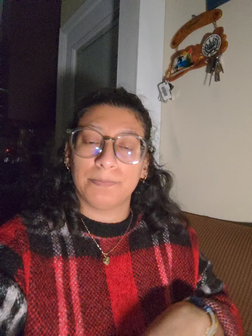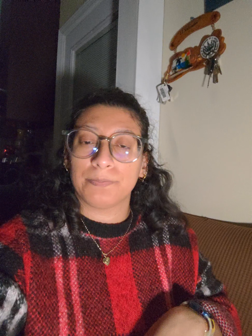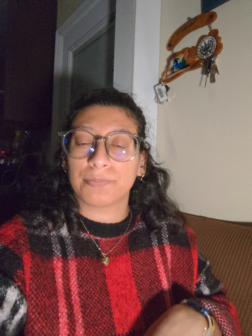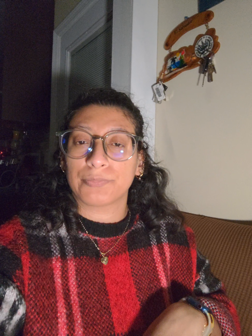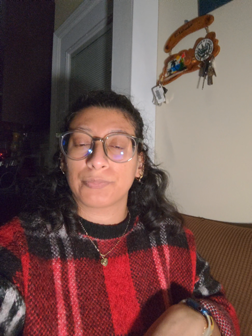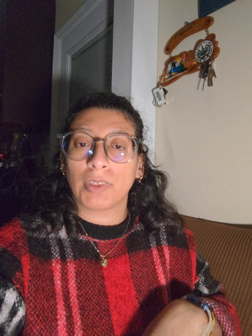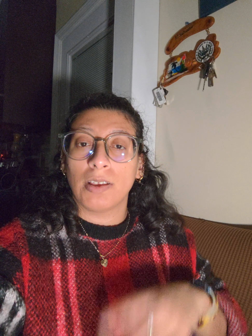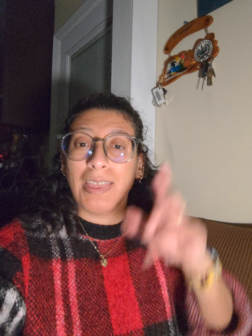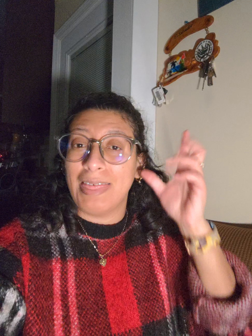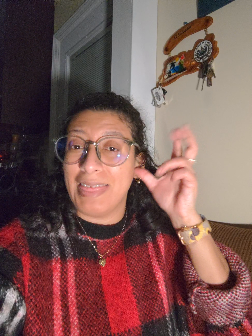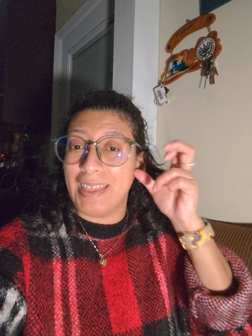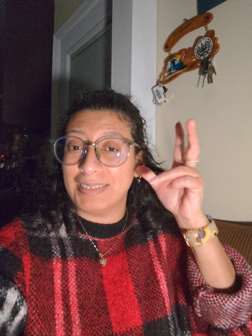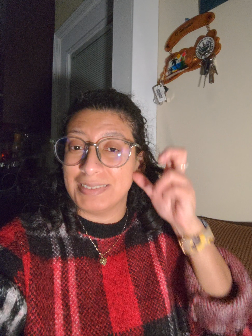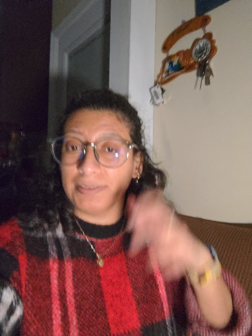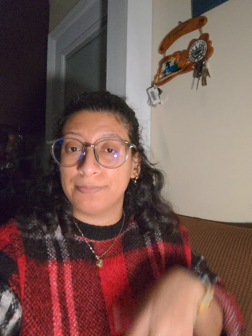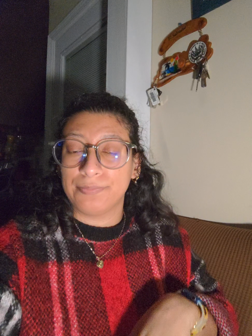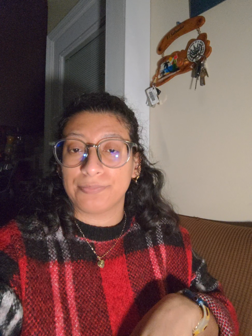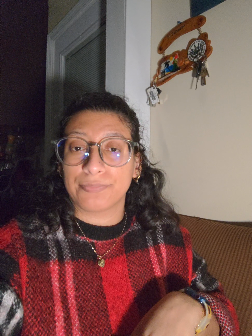listen